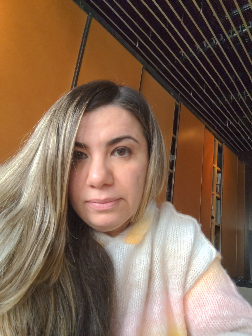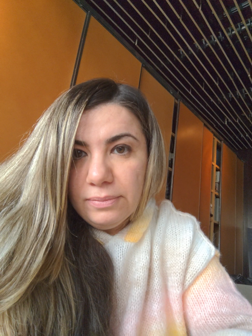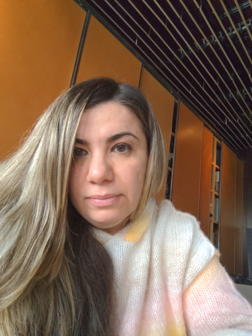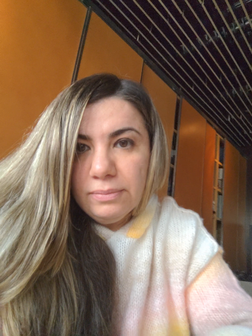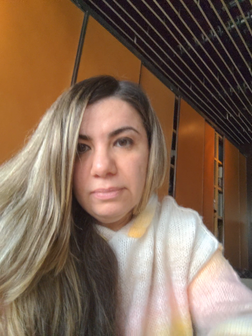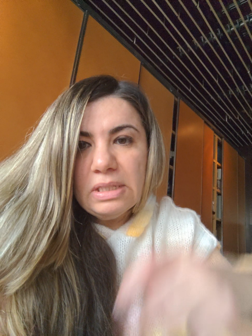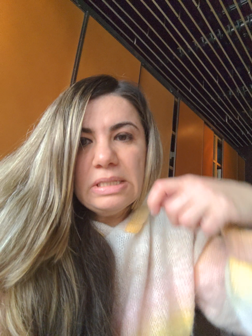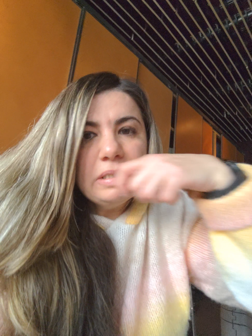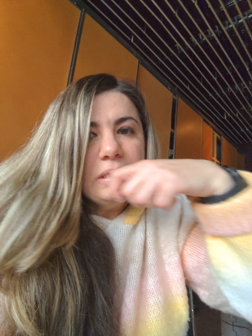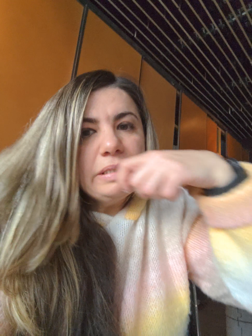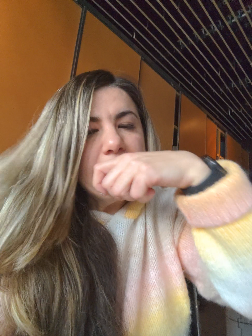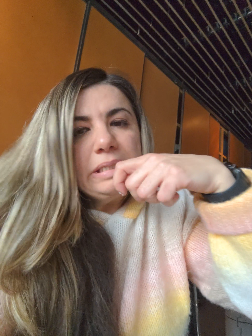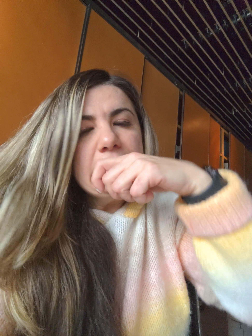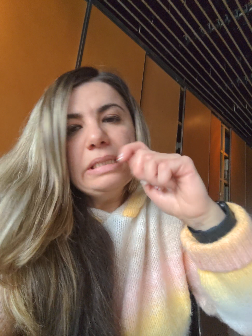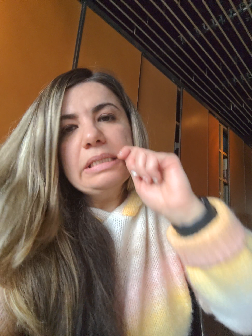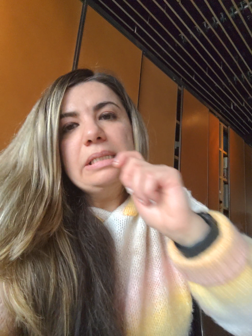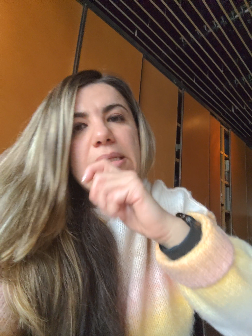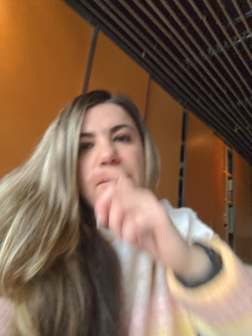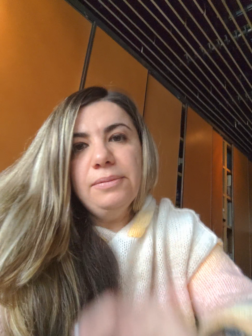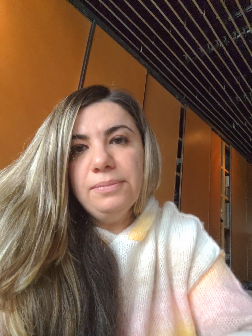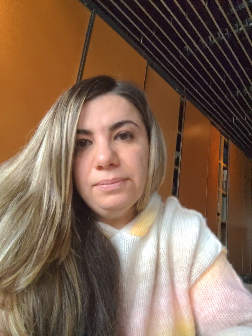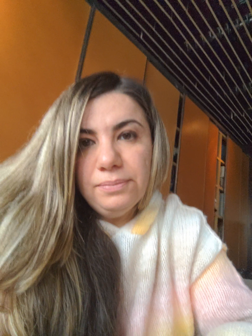toothbrush